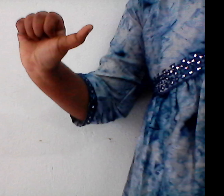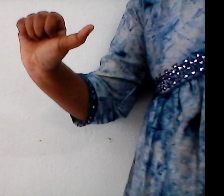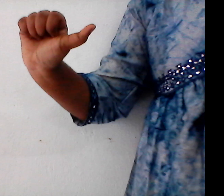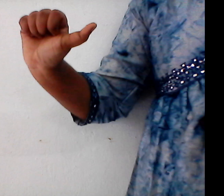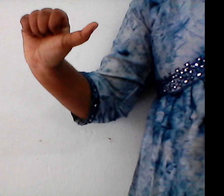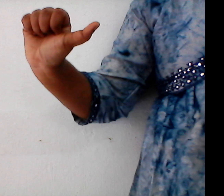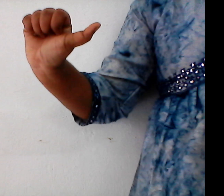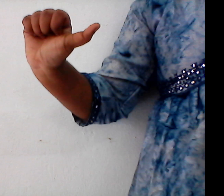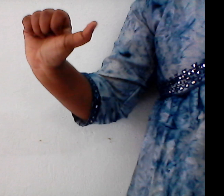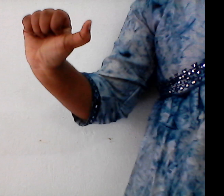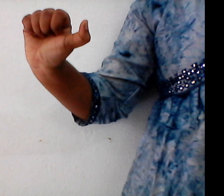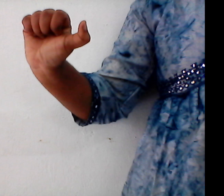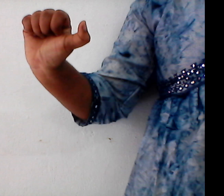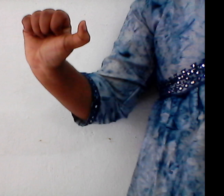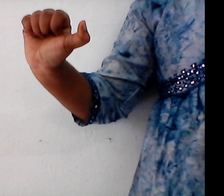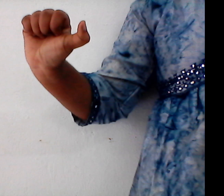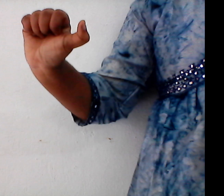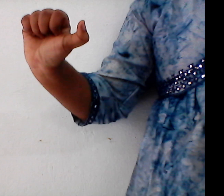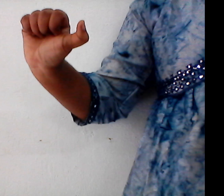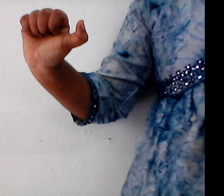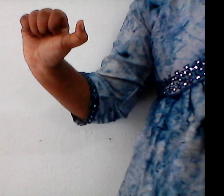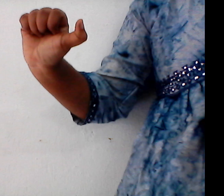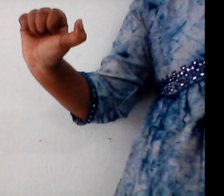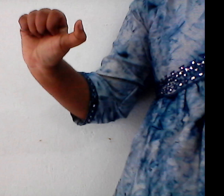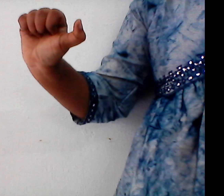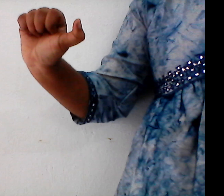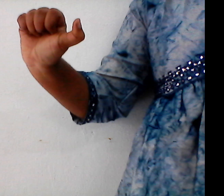ഏ